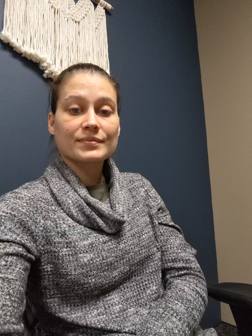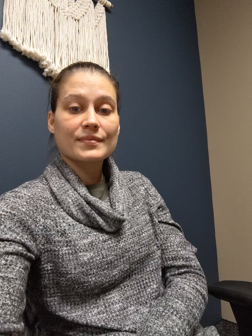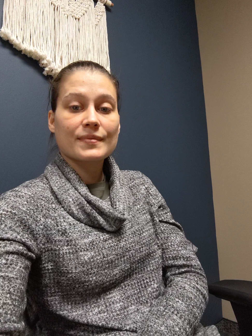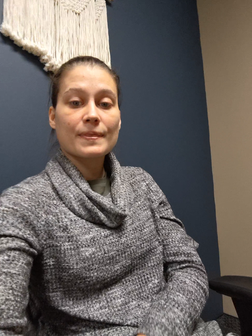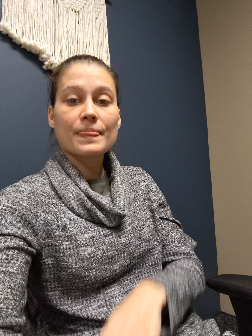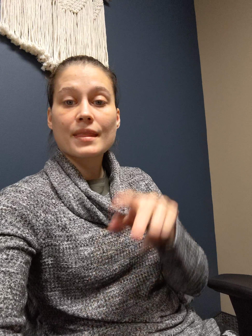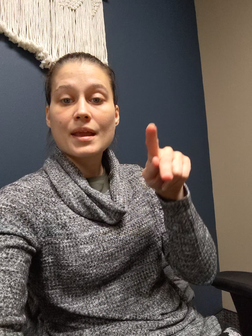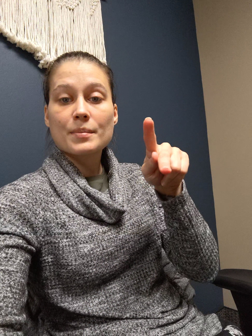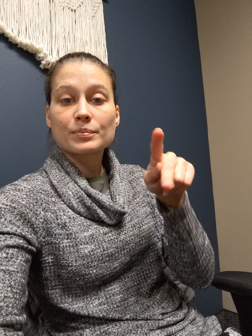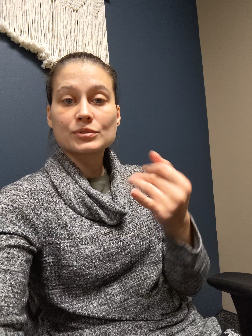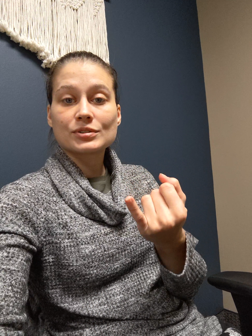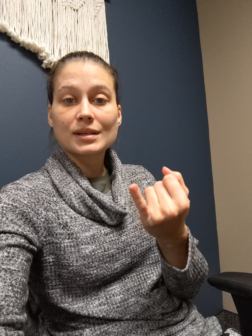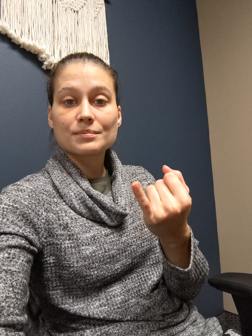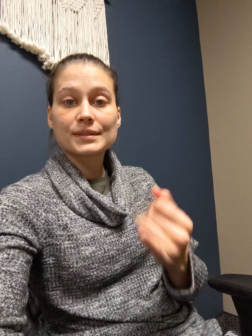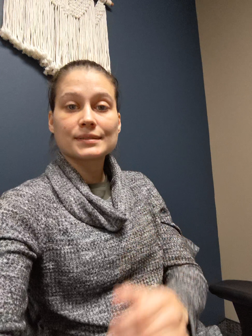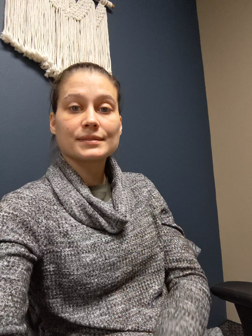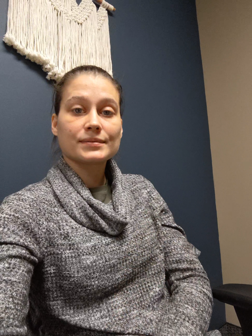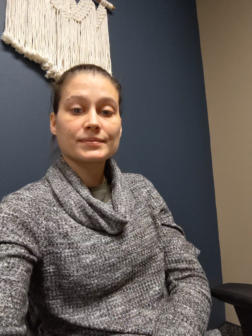pajamas